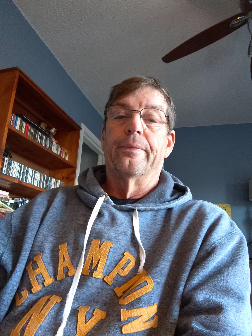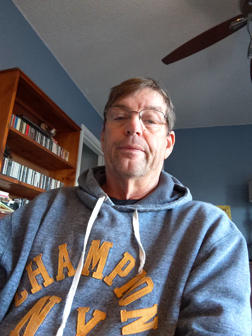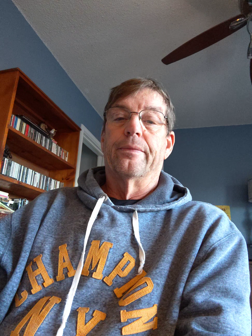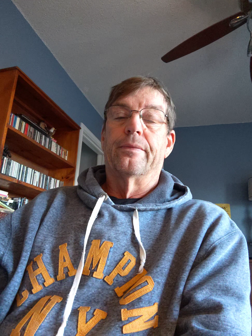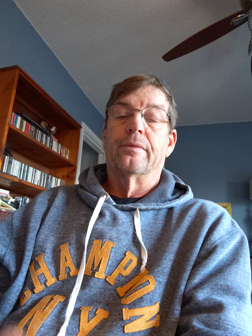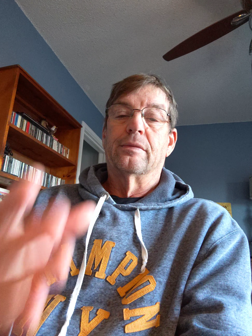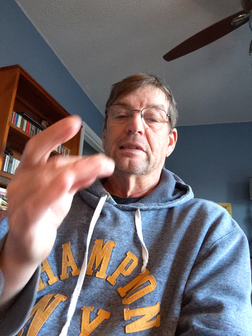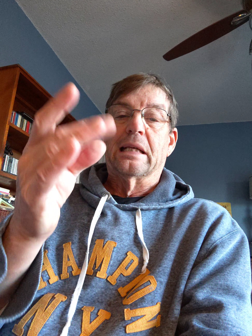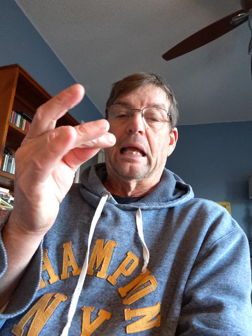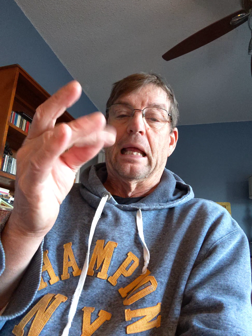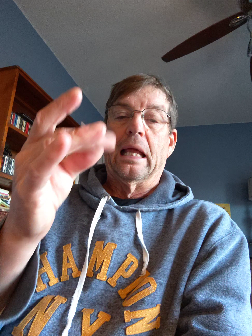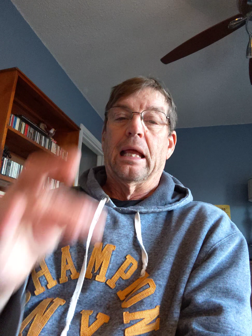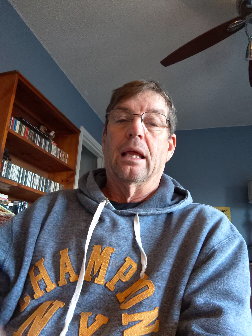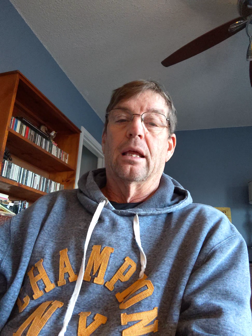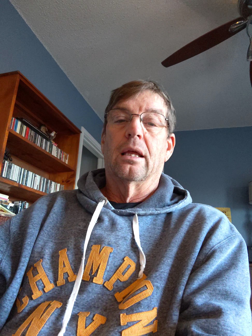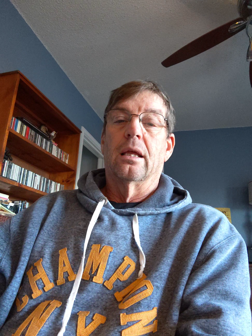sticky